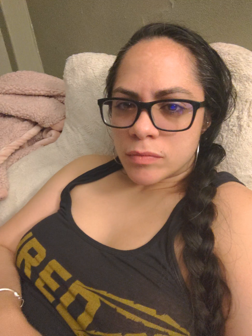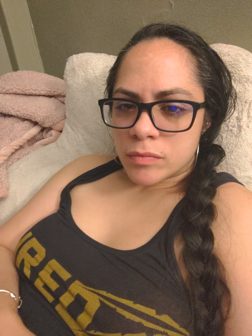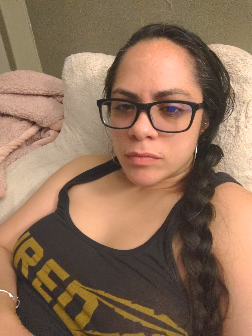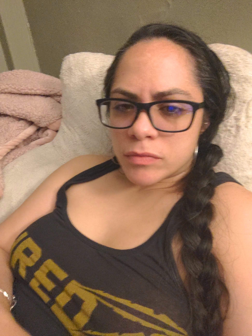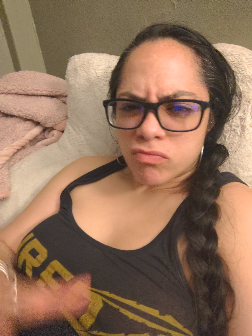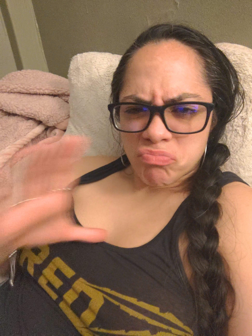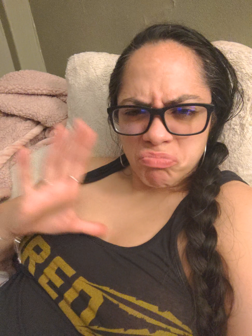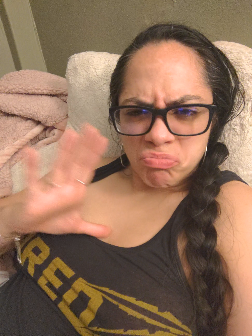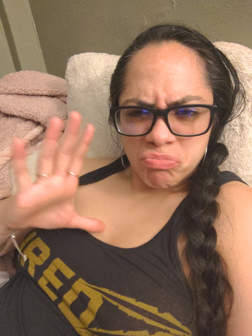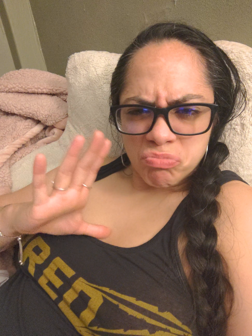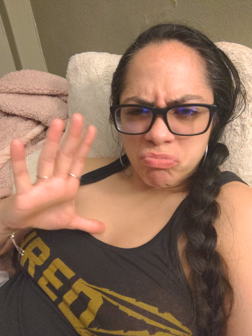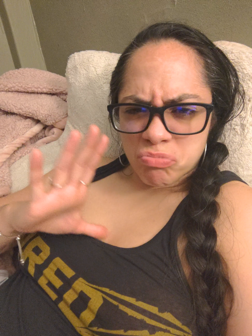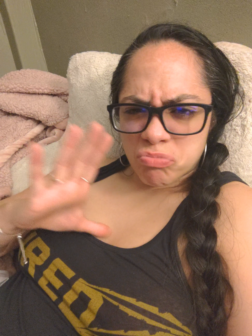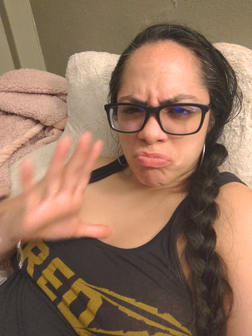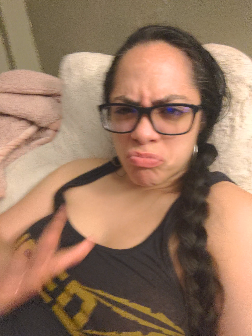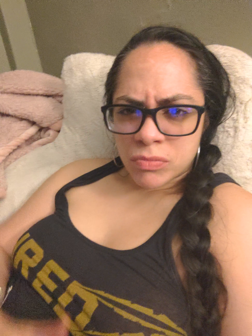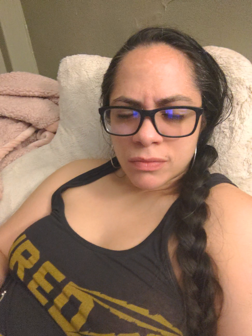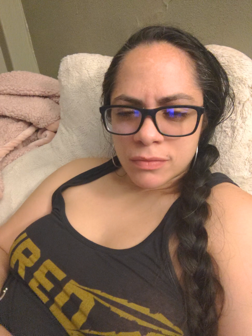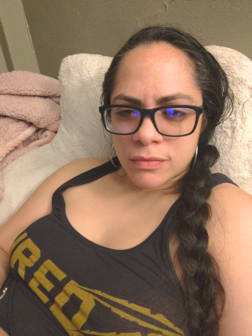fine